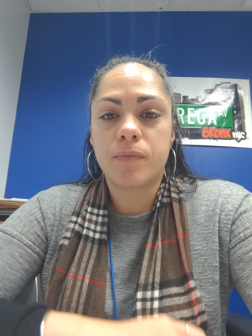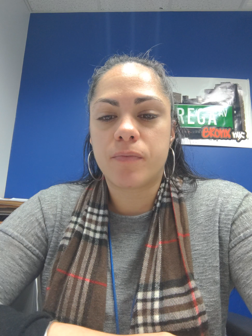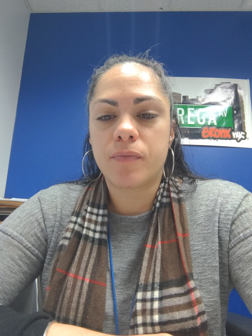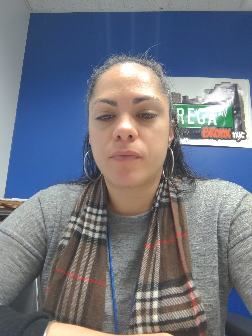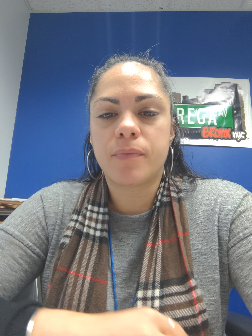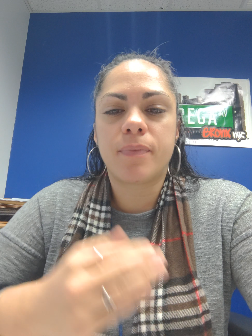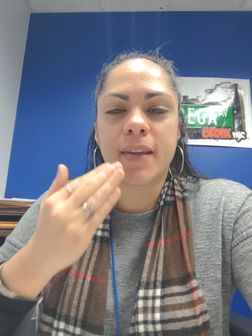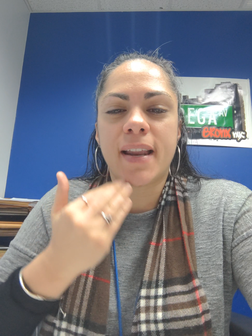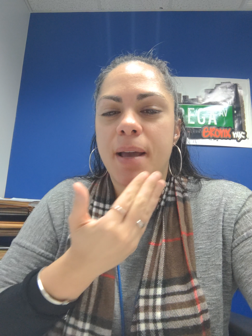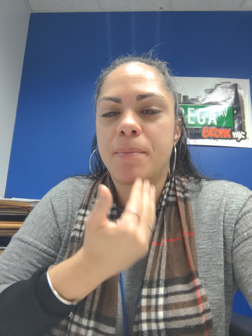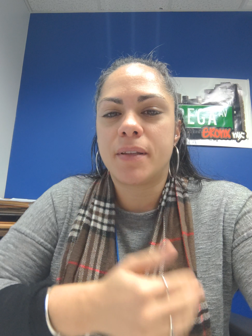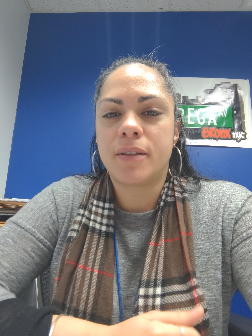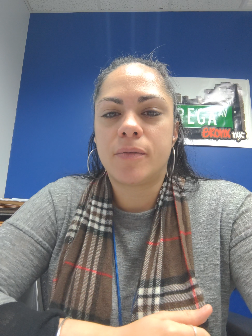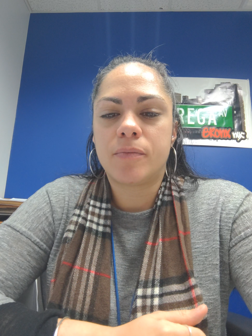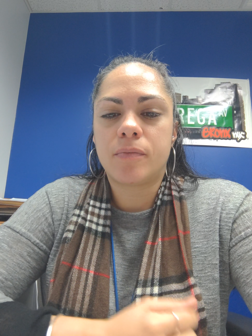napkin